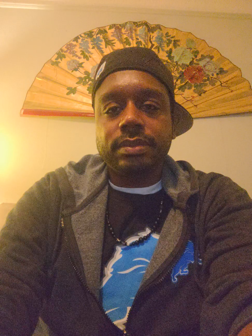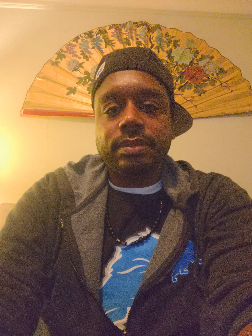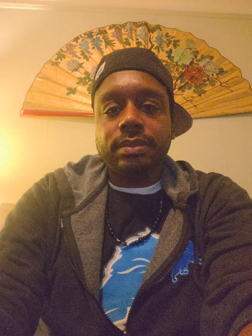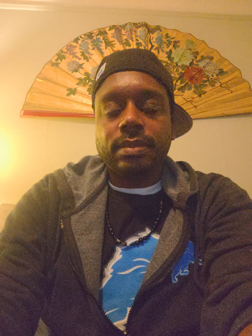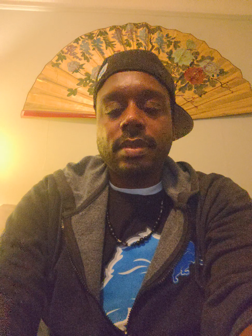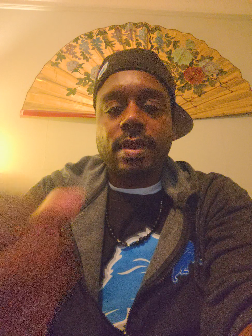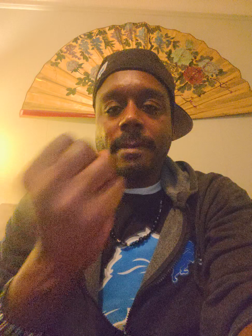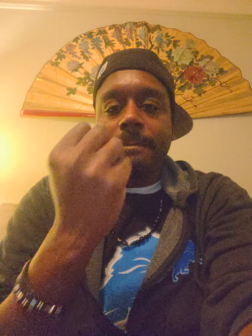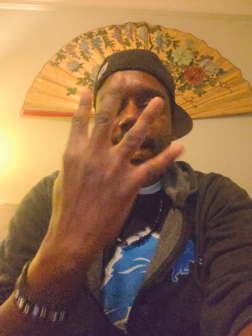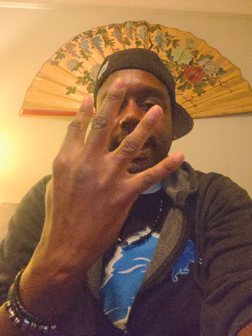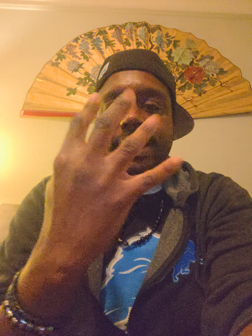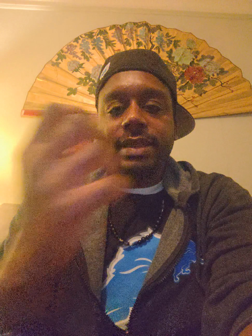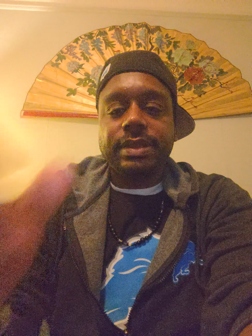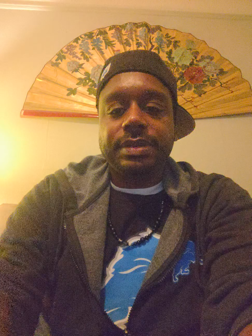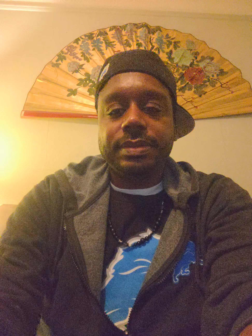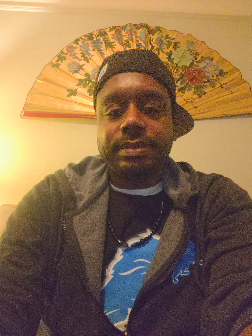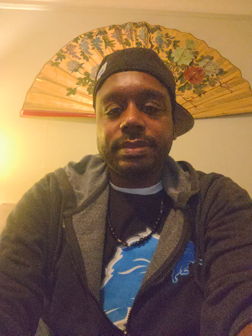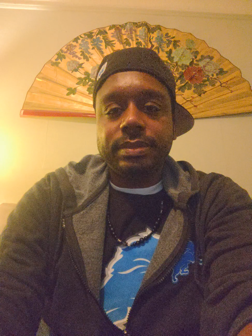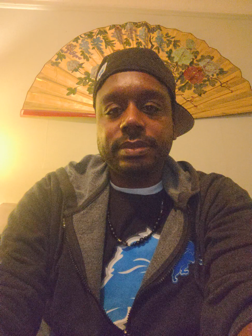many